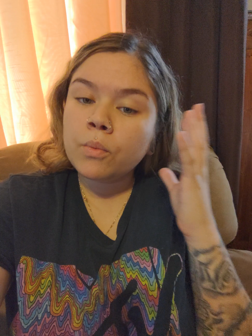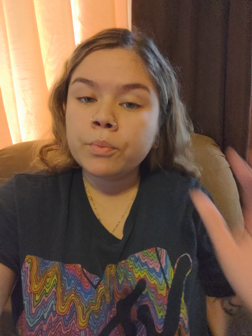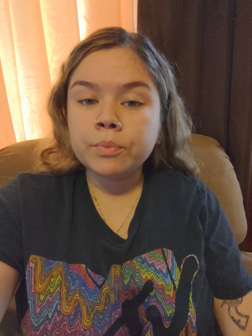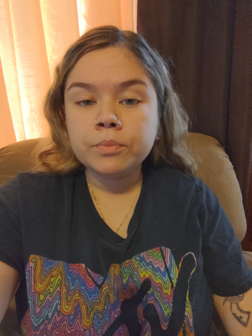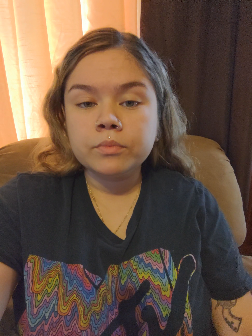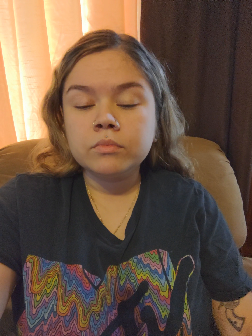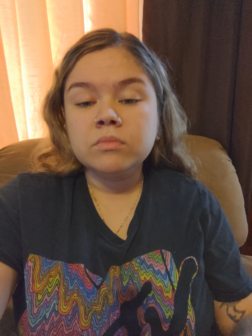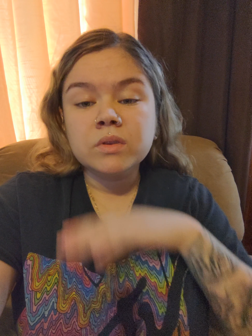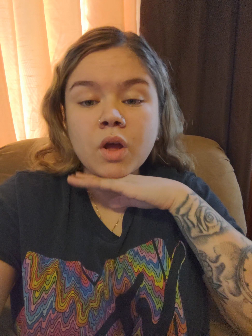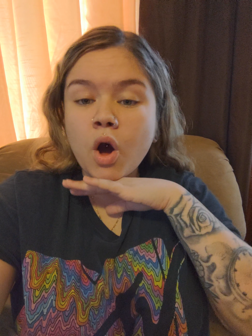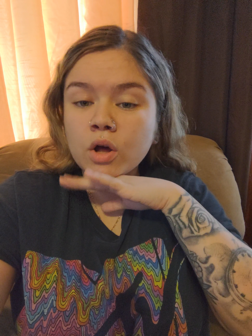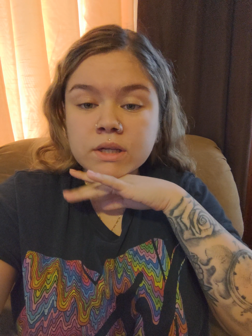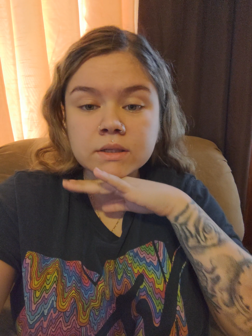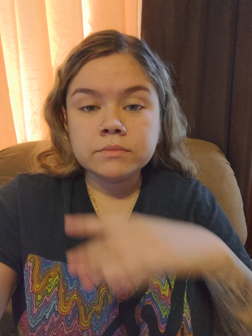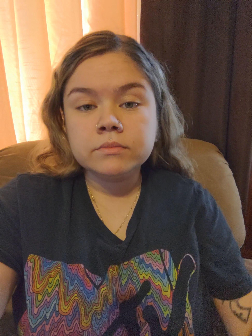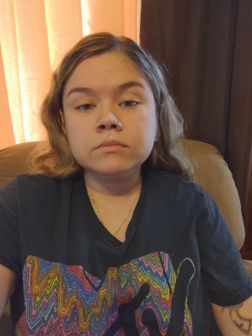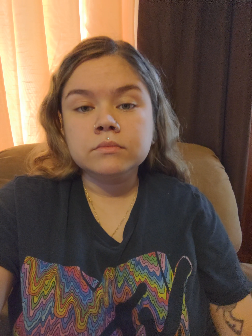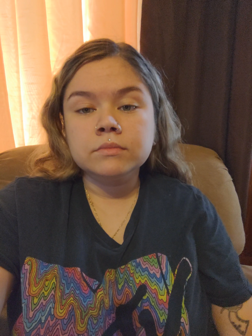naughty